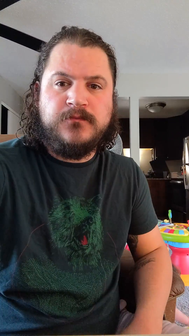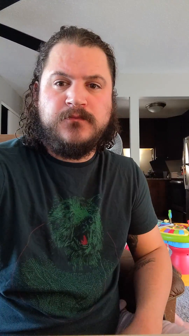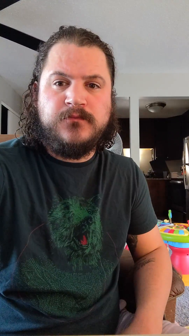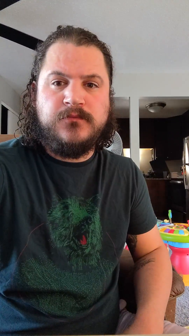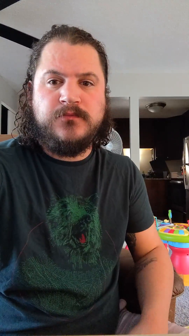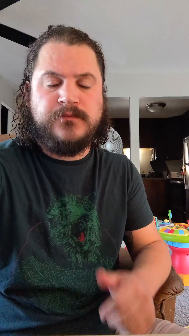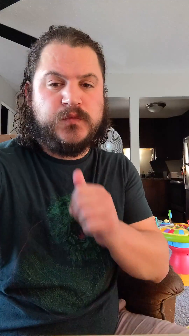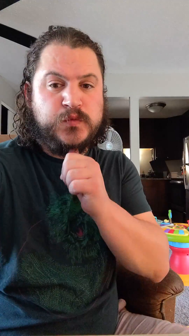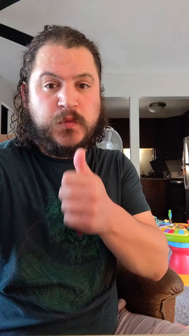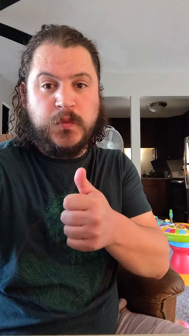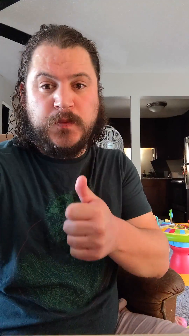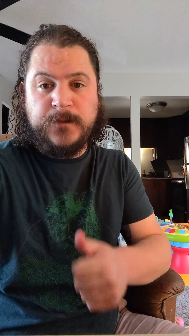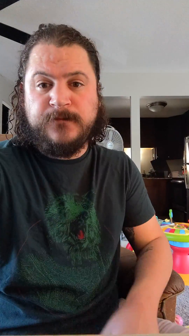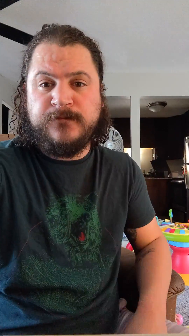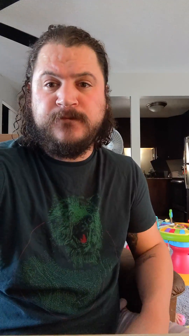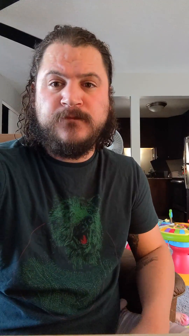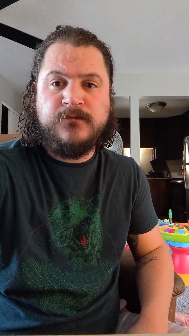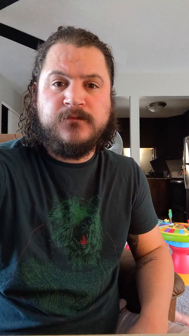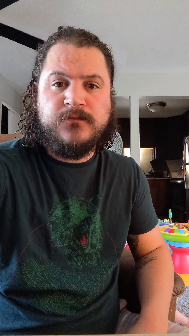don't